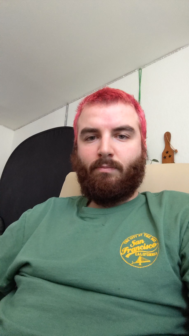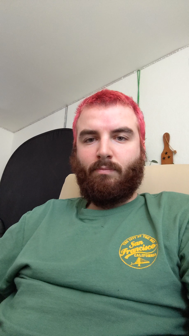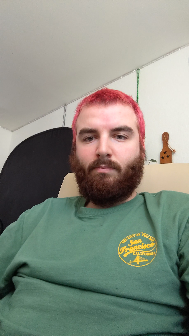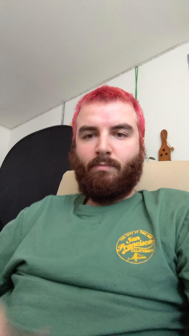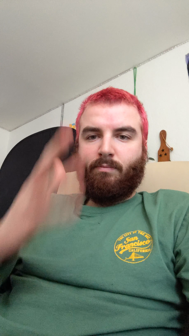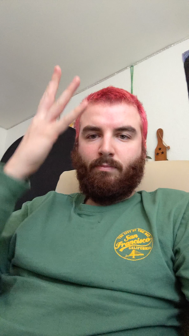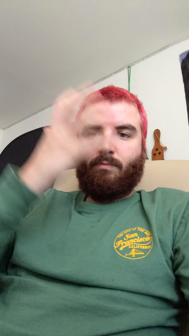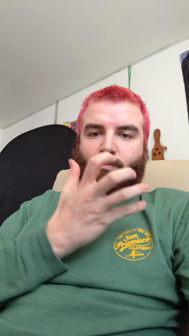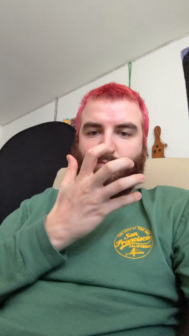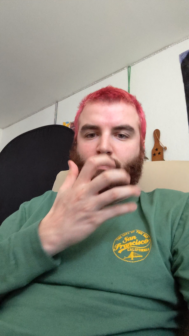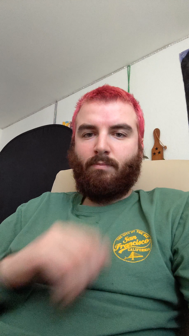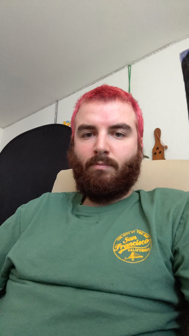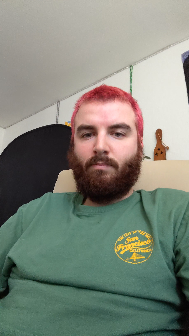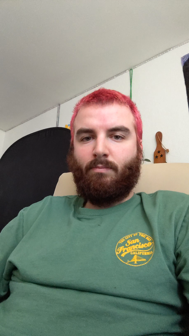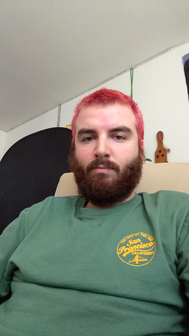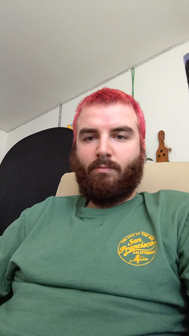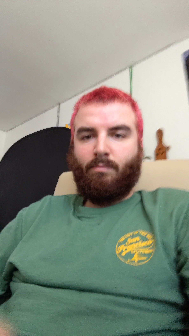dark